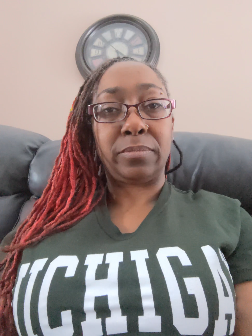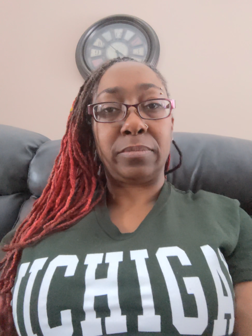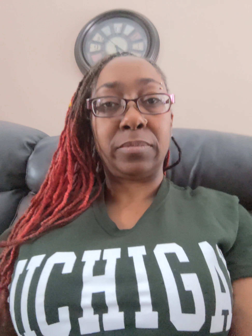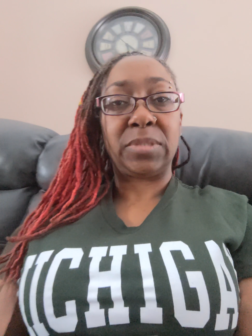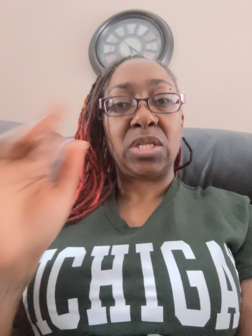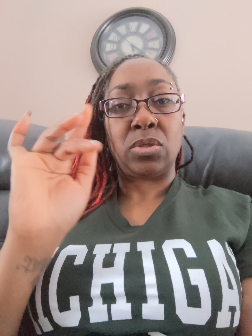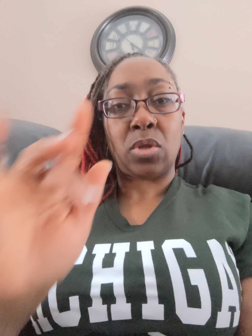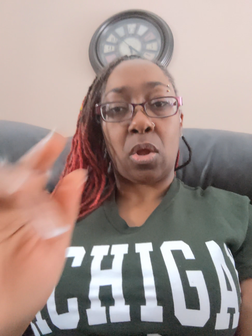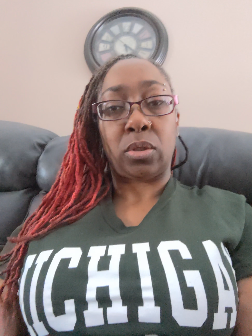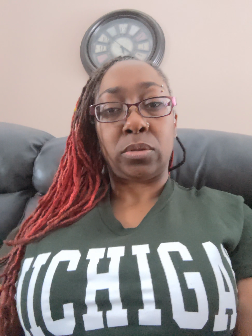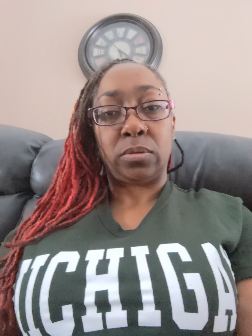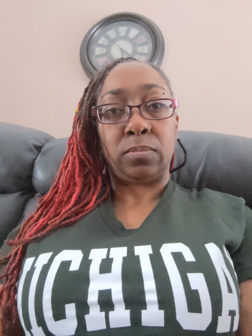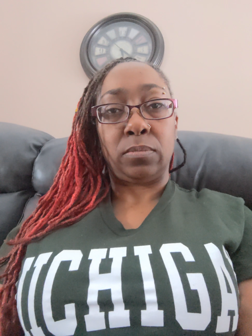touch